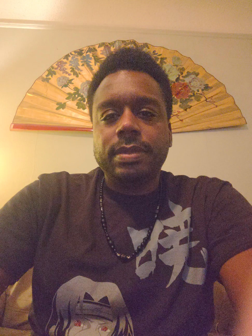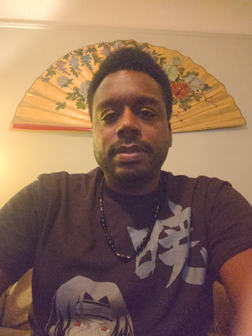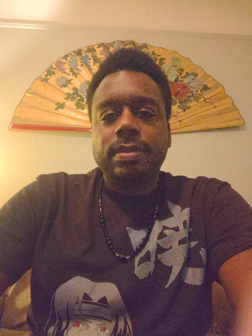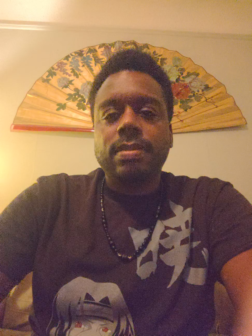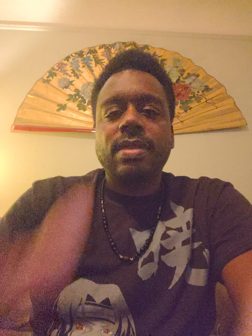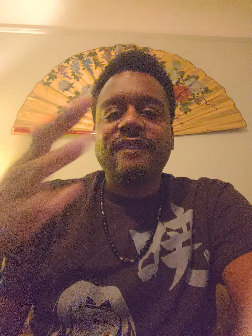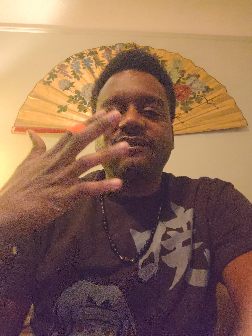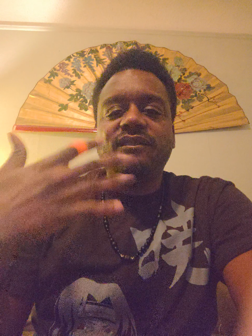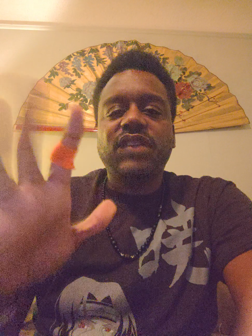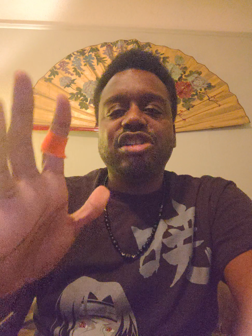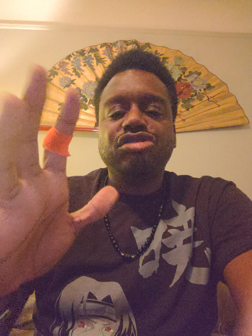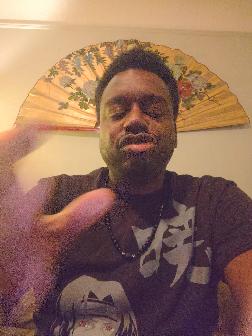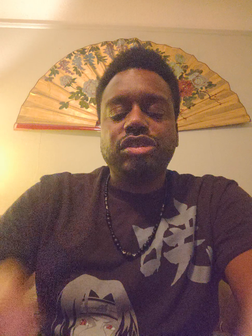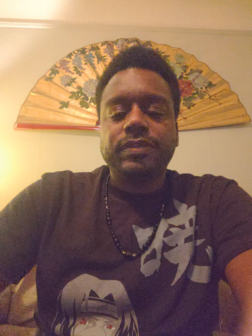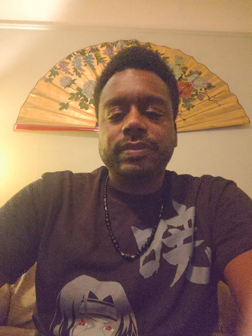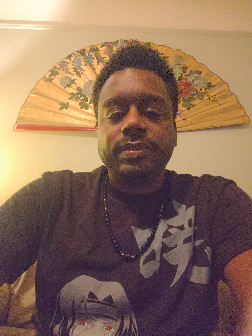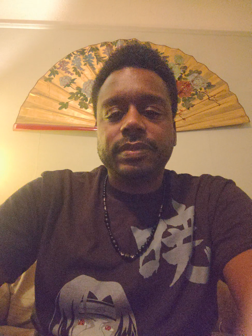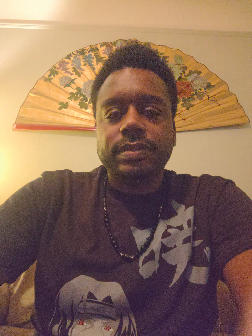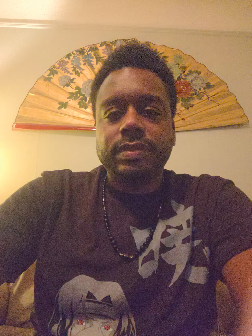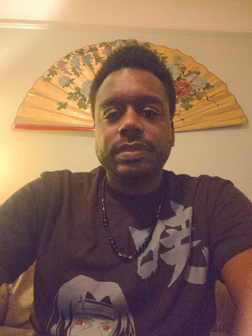finish